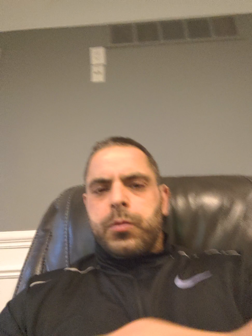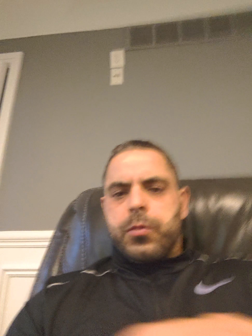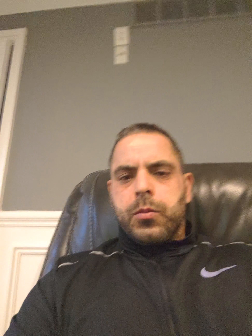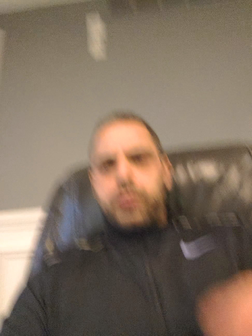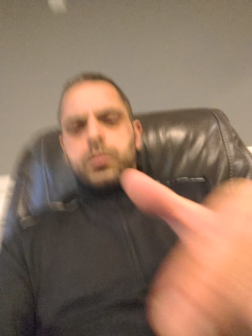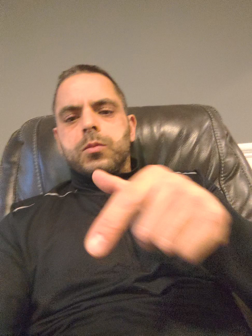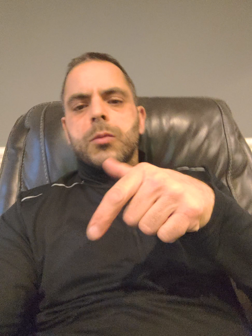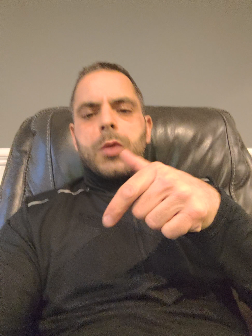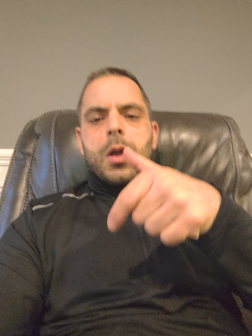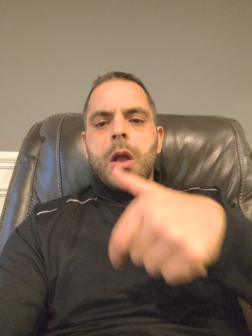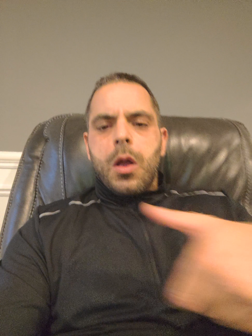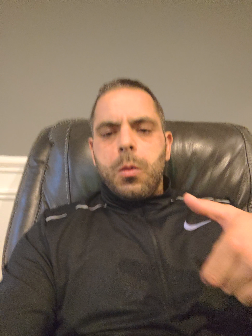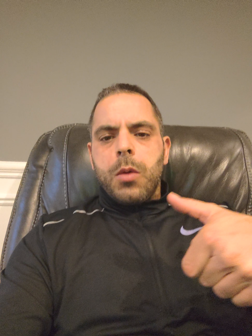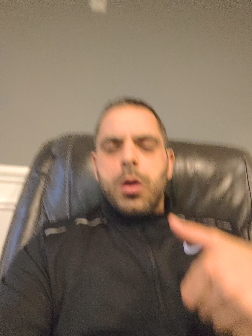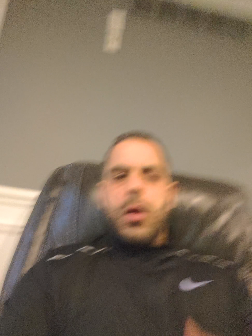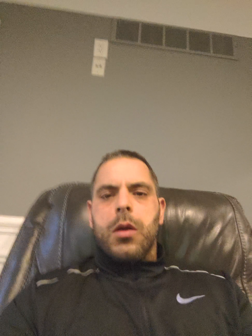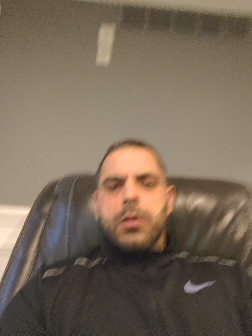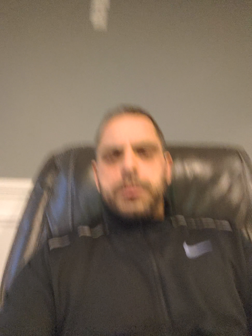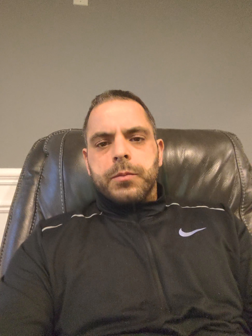underwear